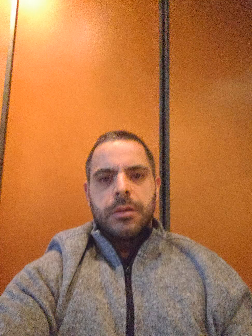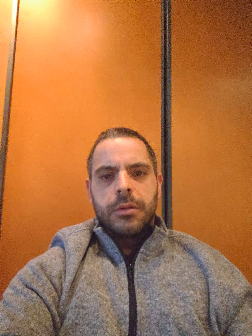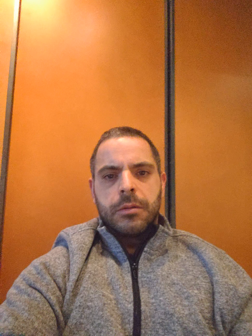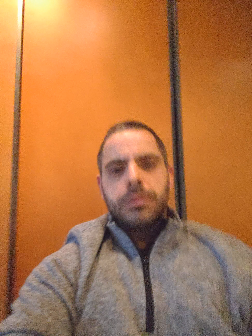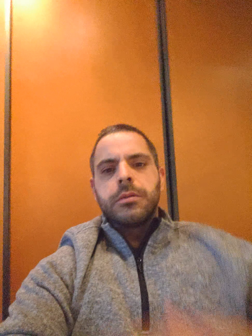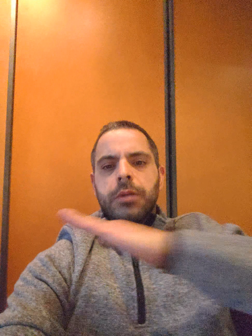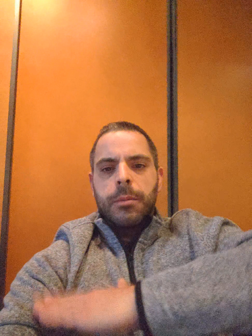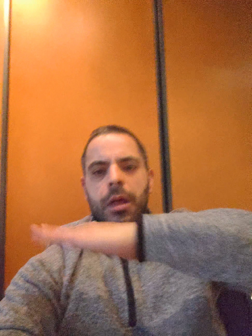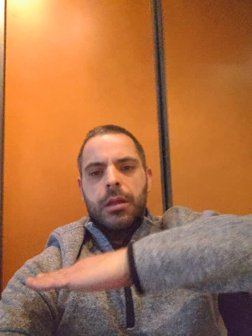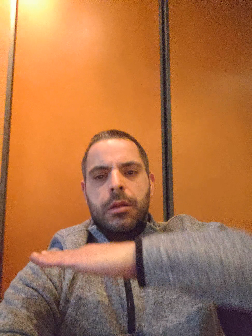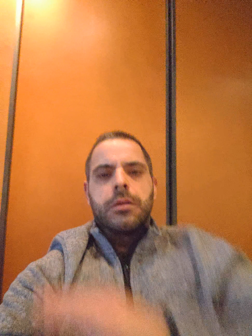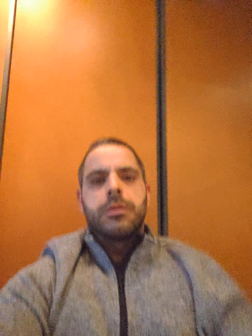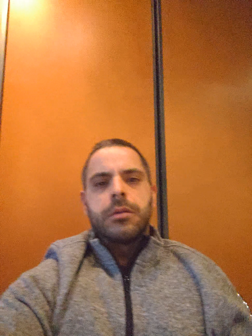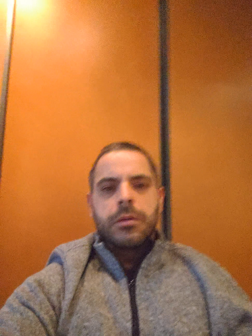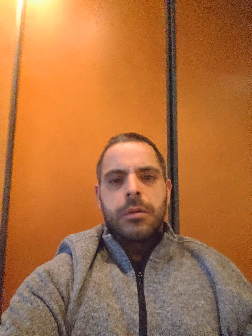table